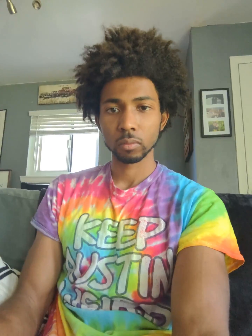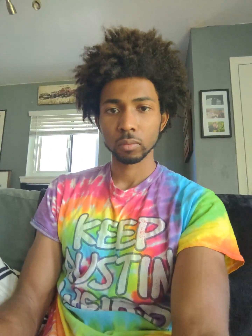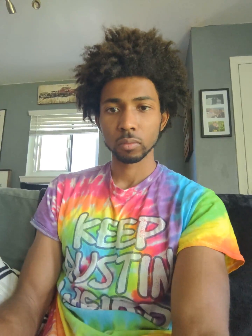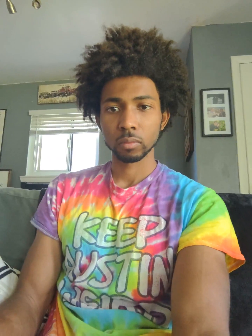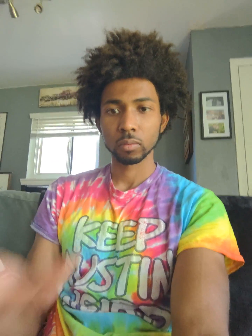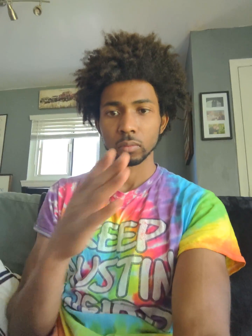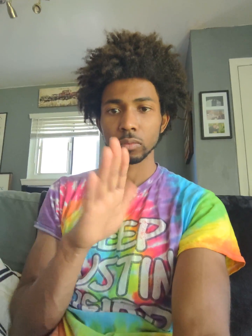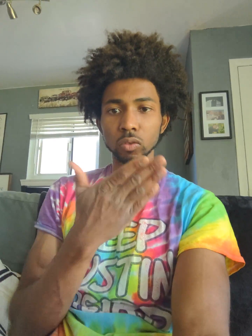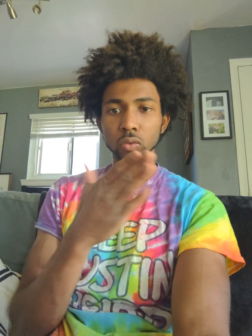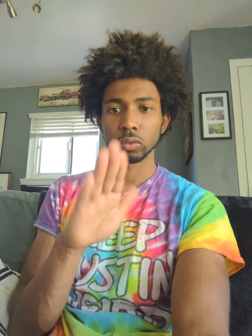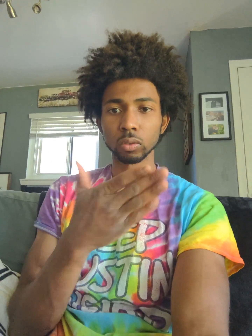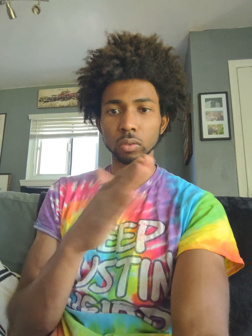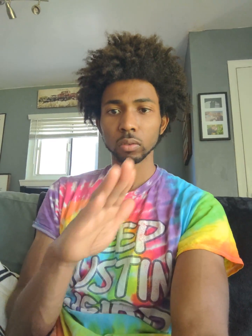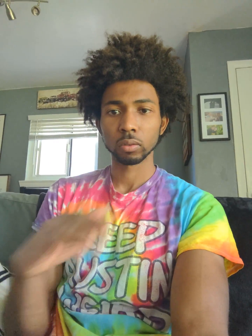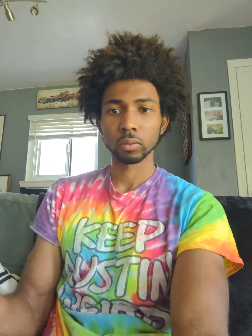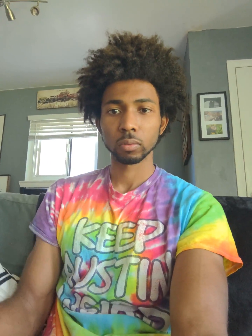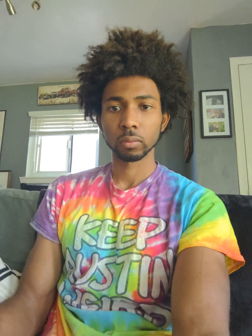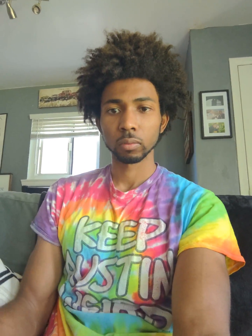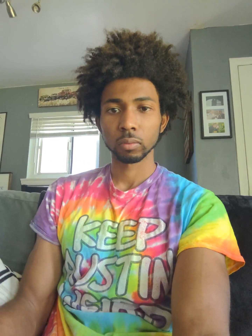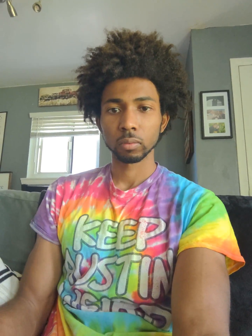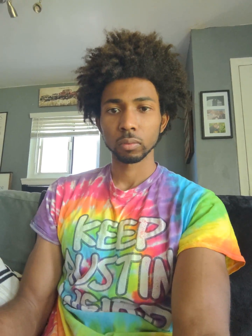share